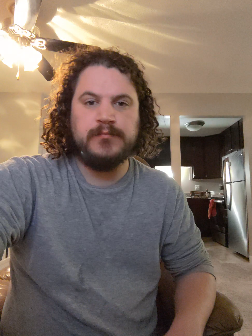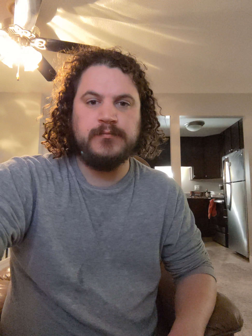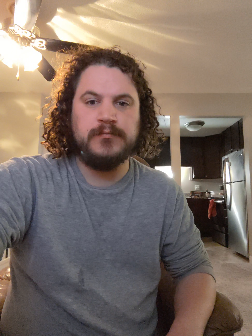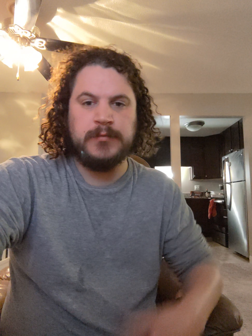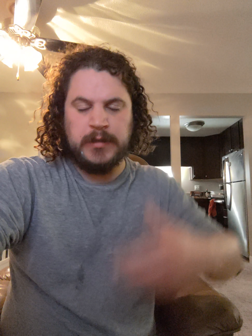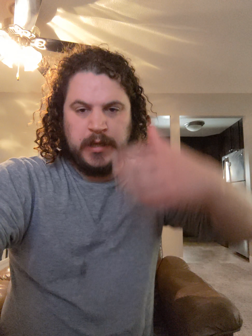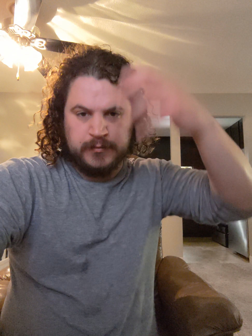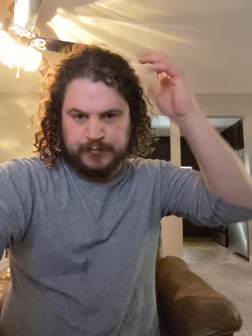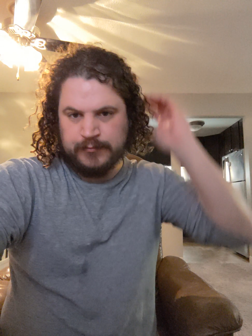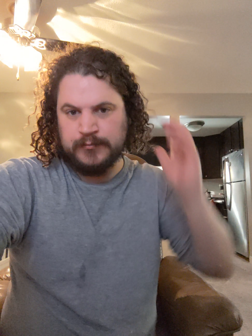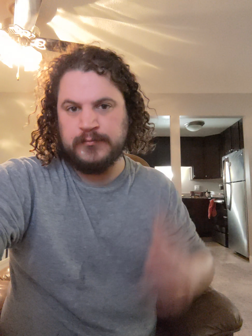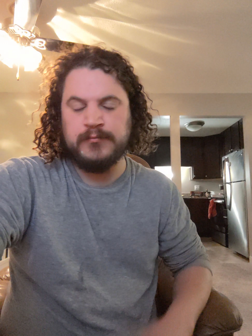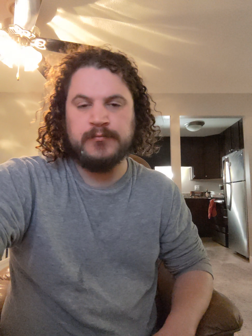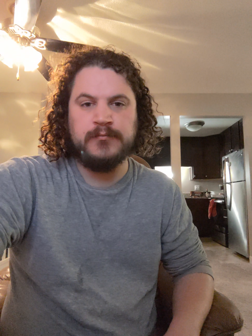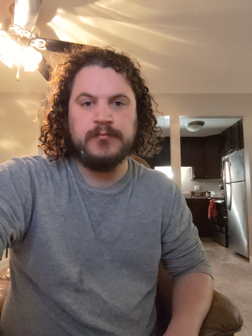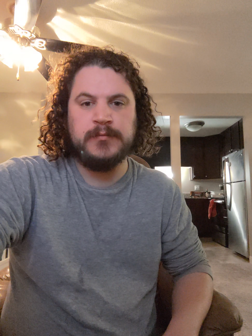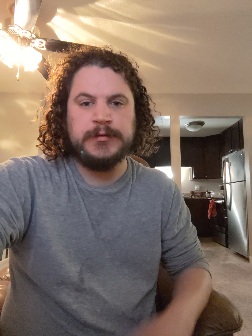lion